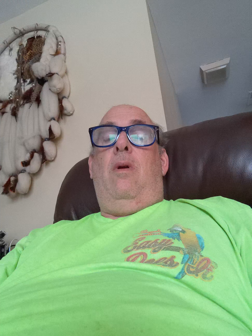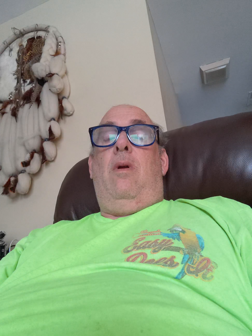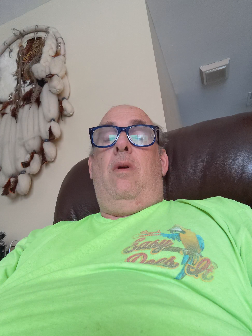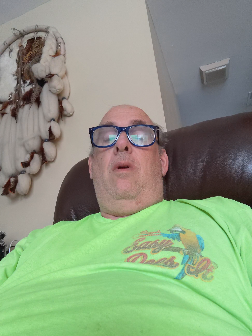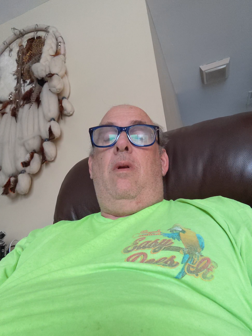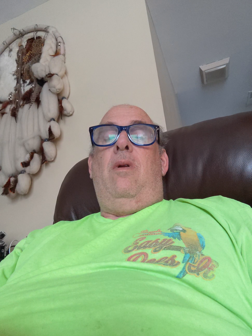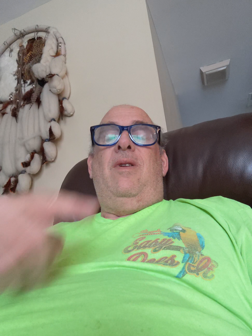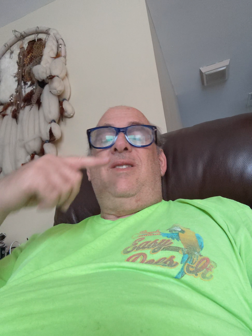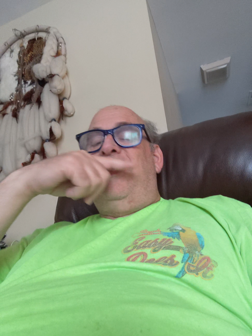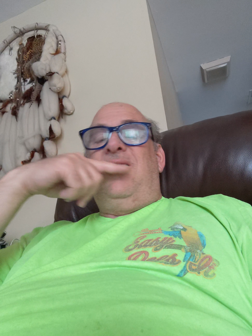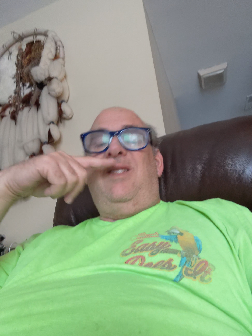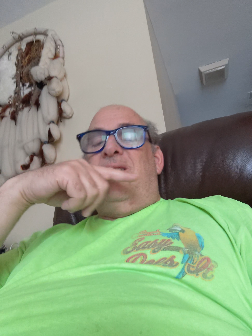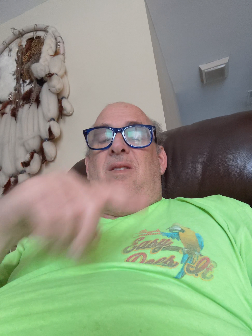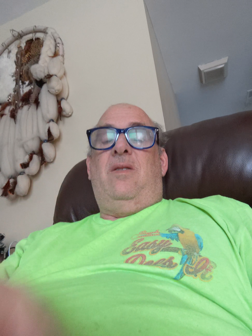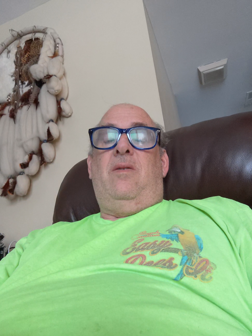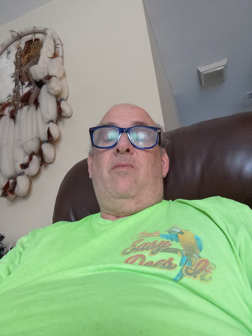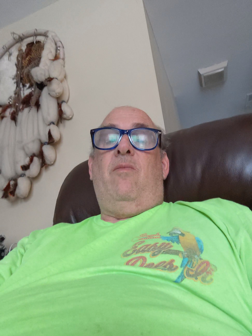toothbrush